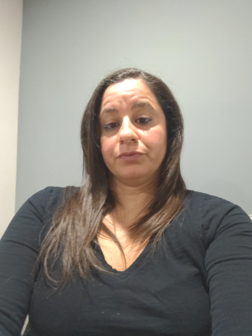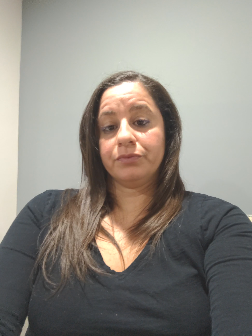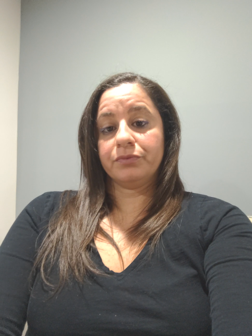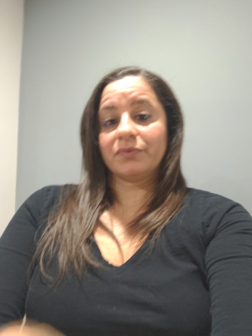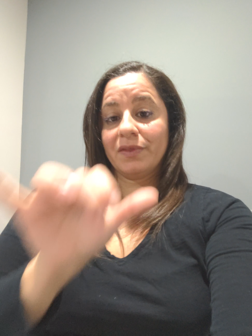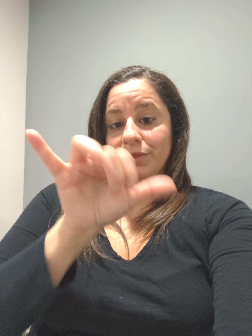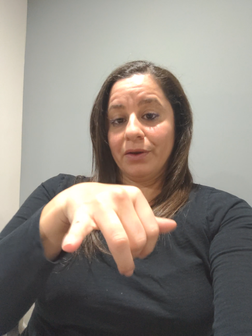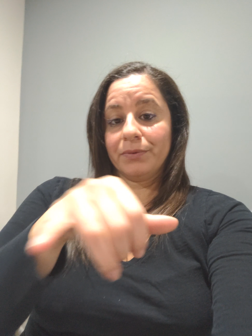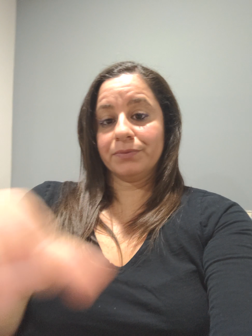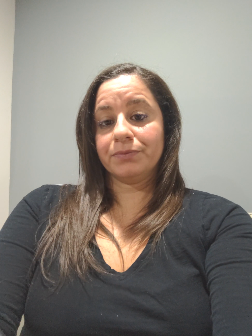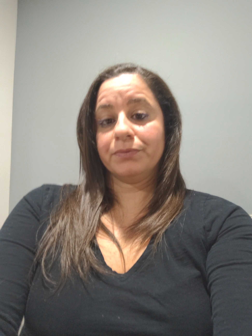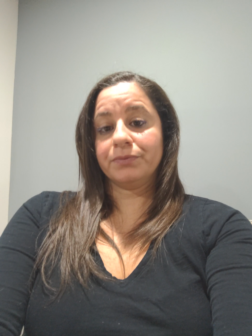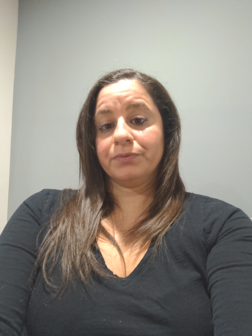that